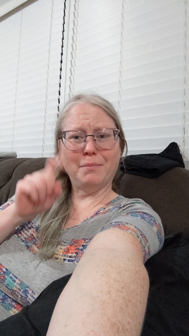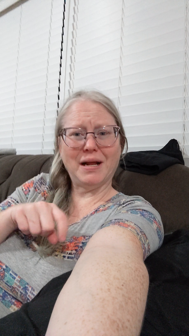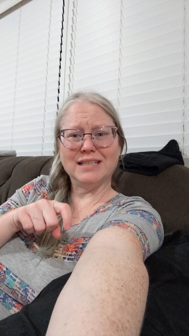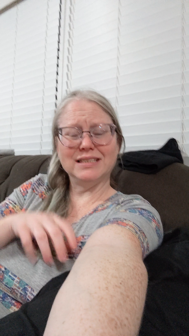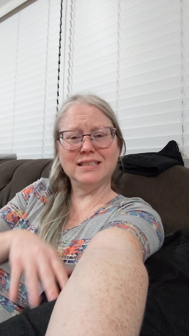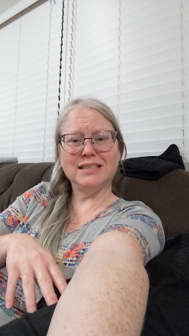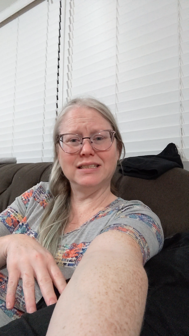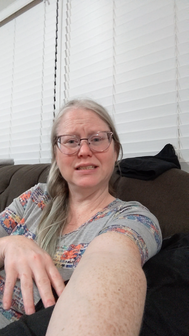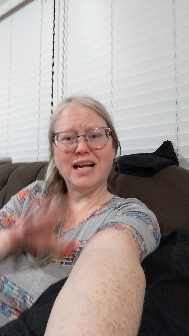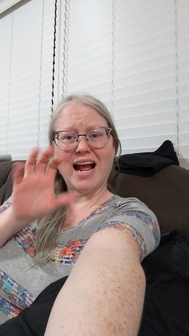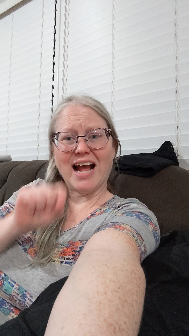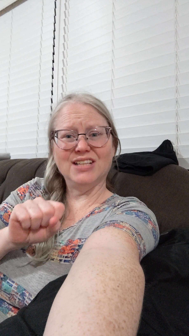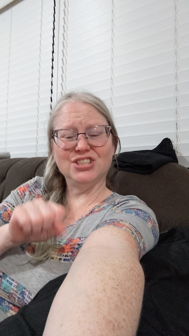catch